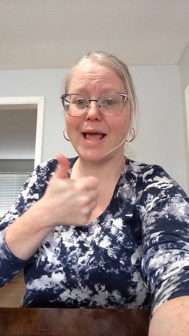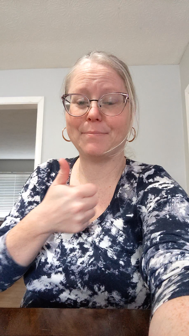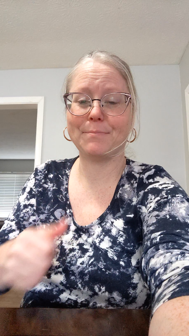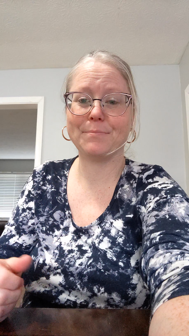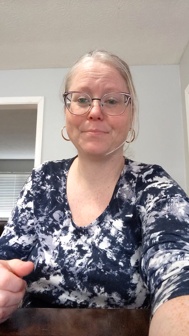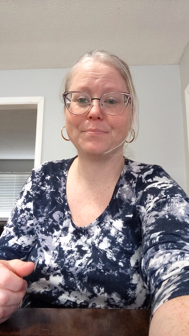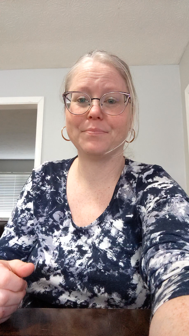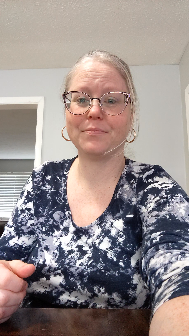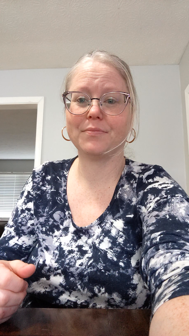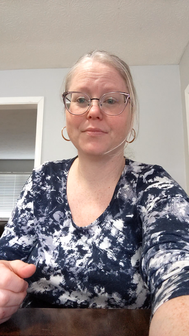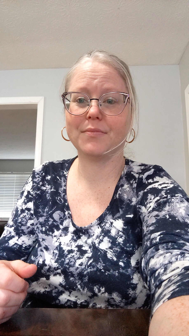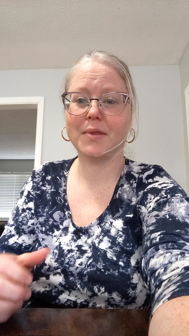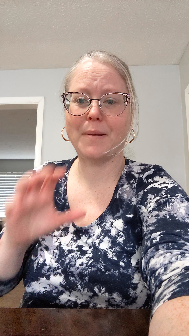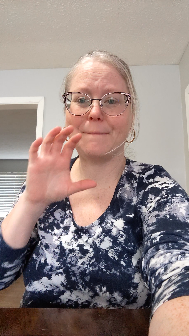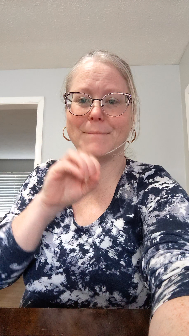bite